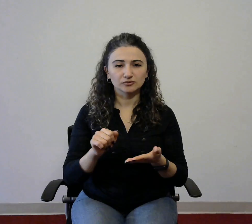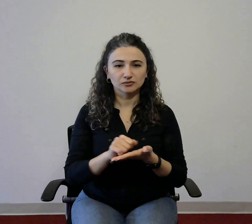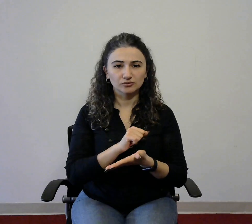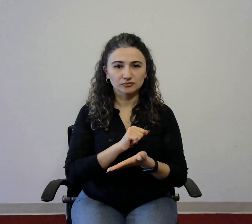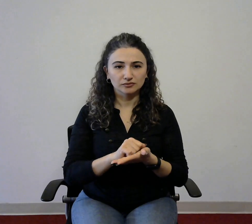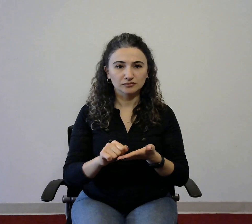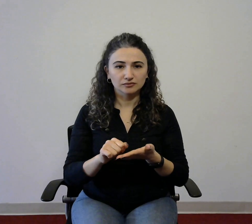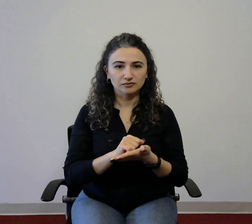sənəd